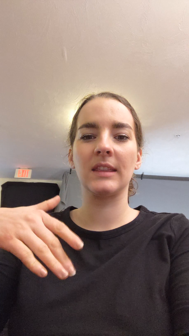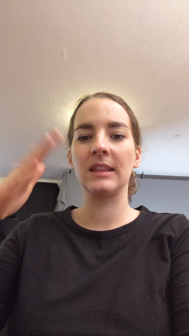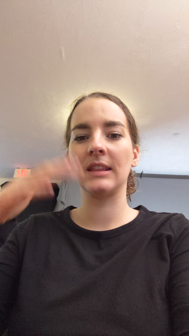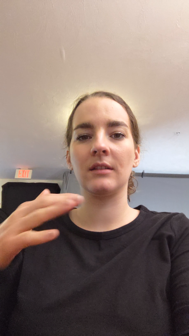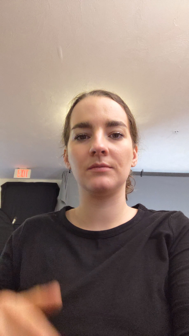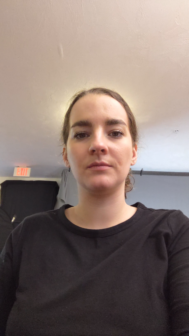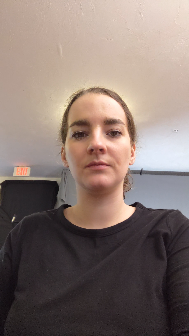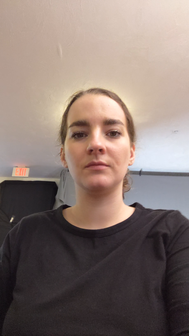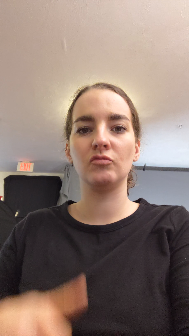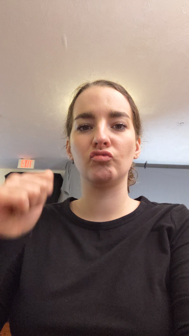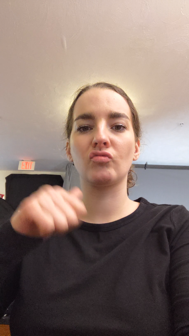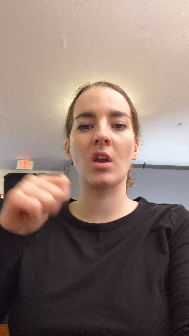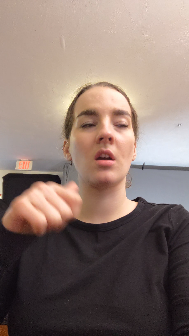rock